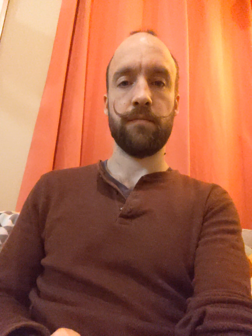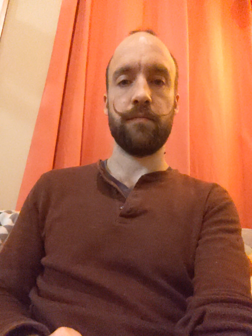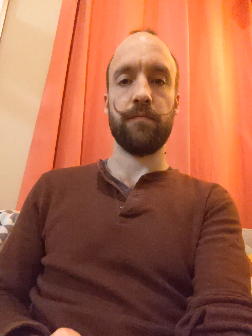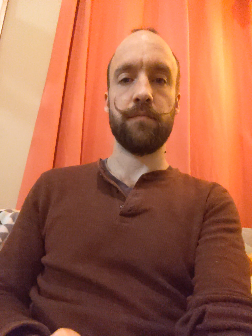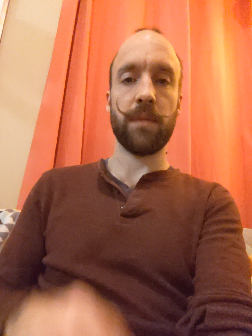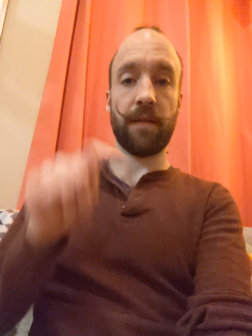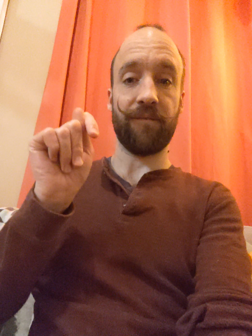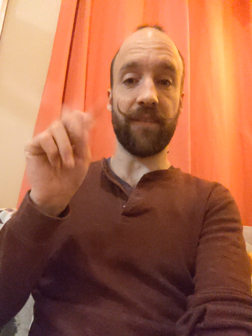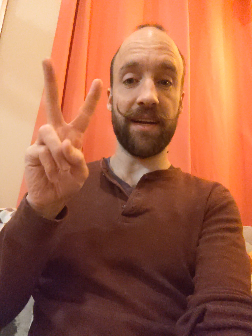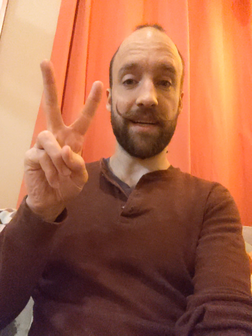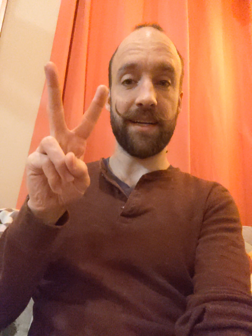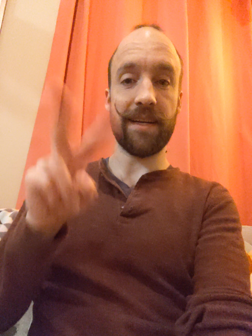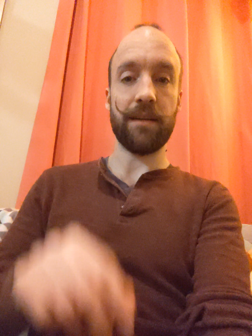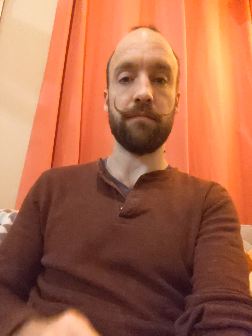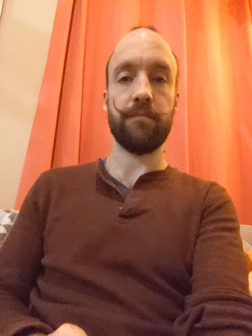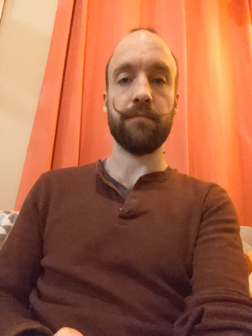TV